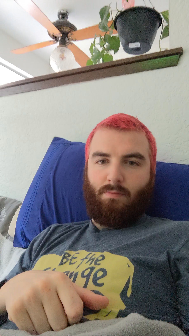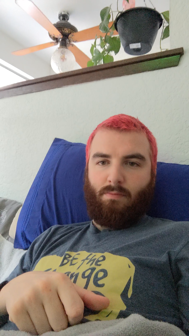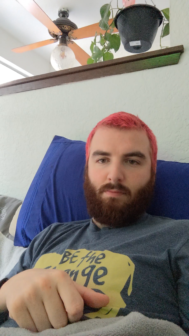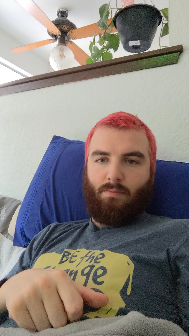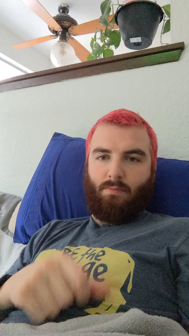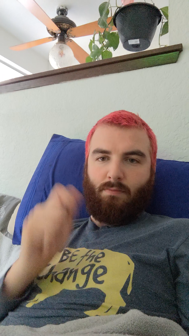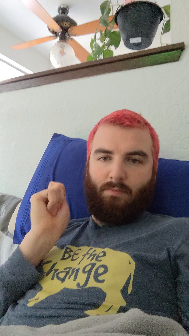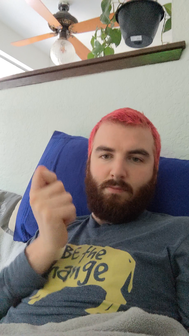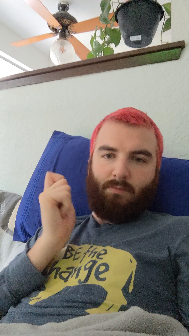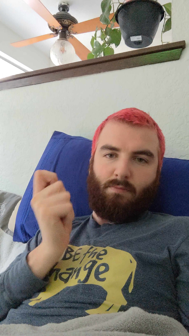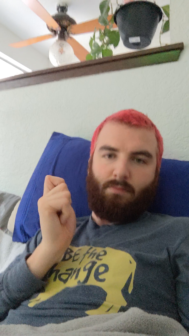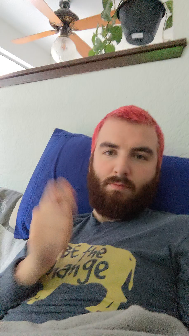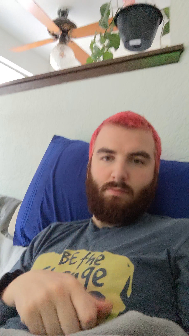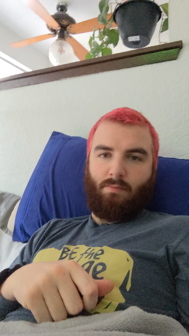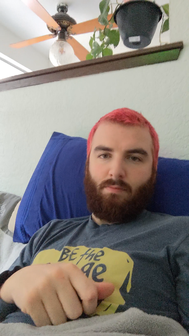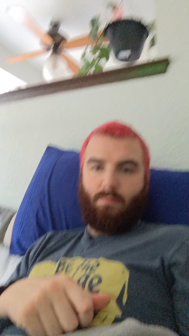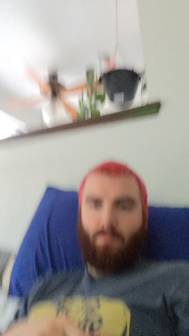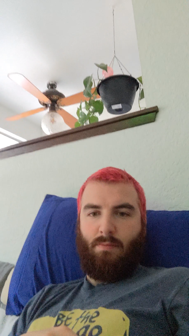bat